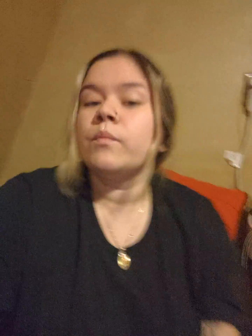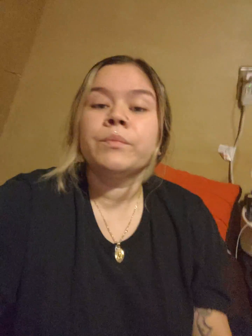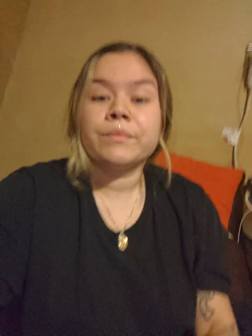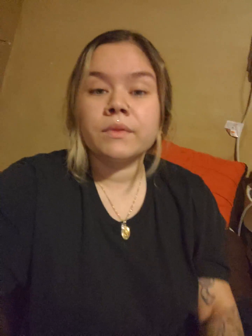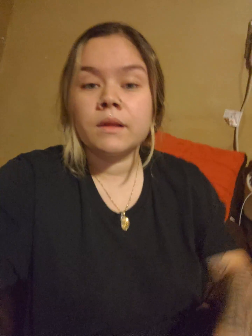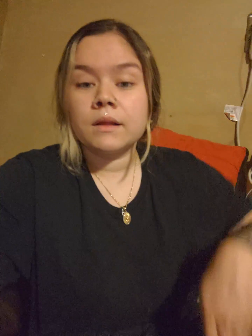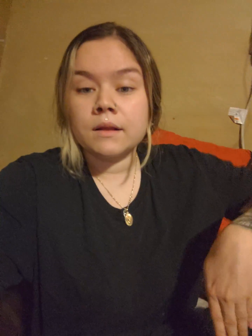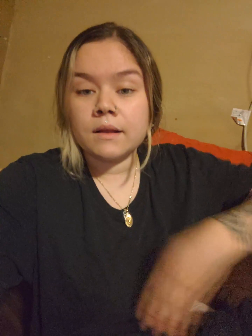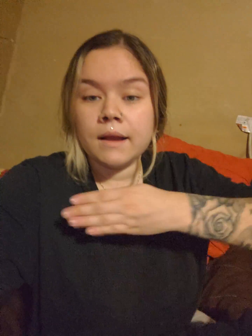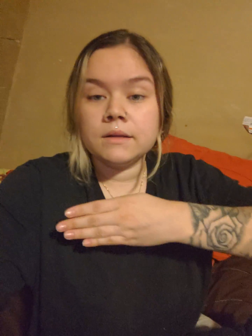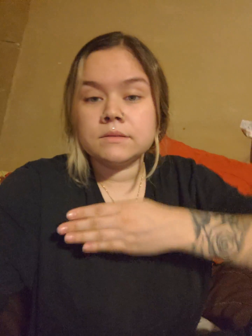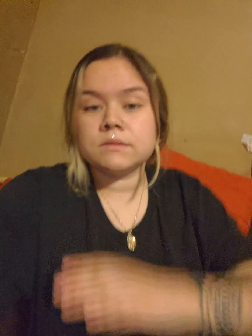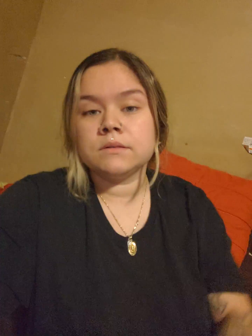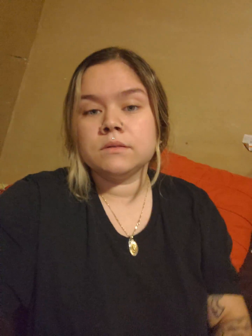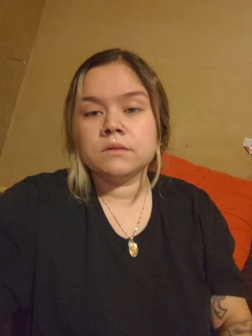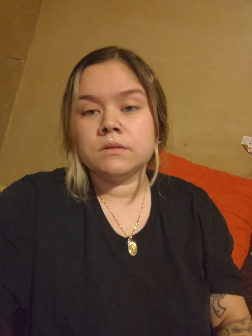kick